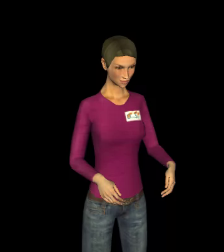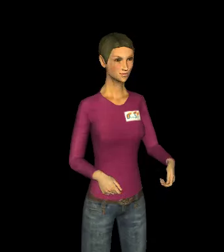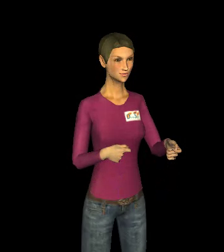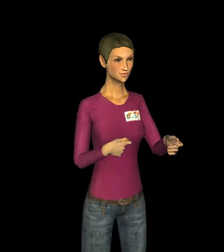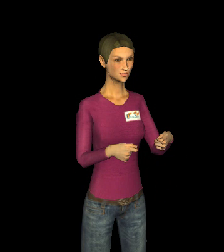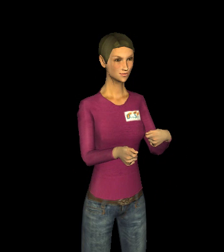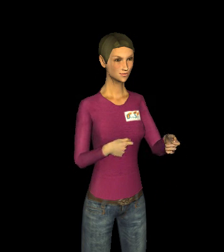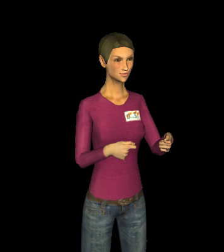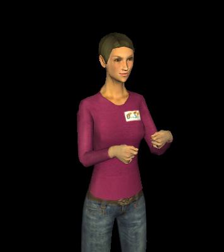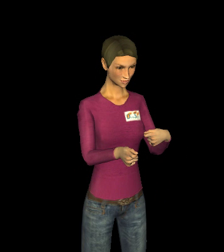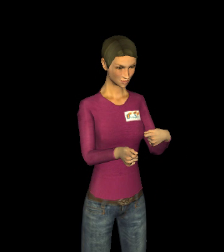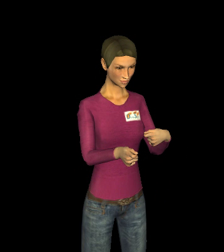تجارة